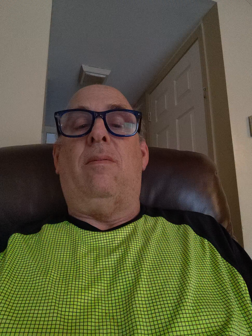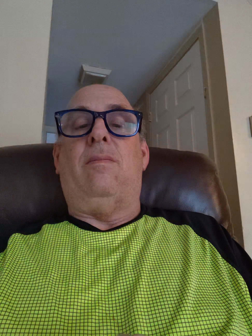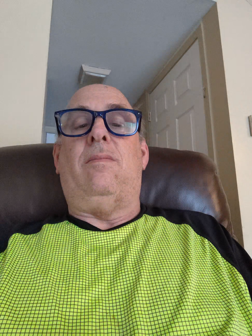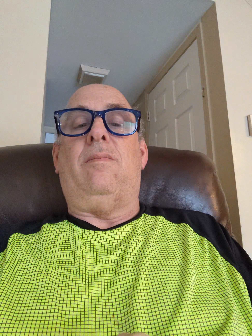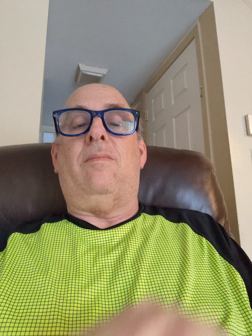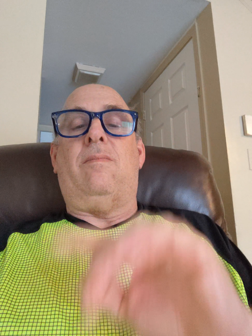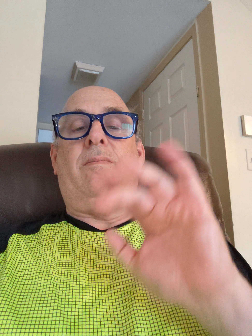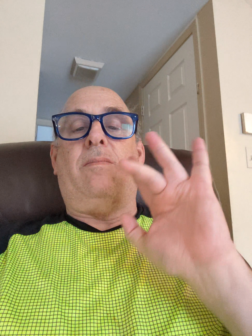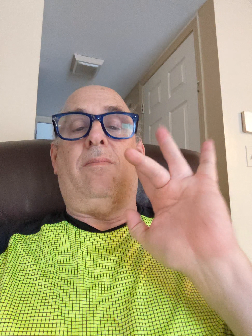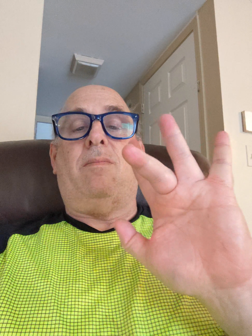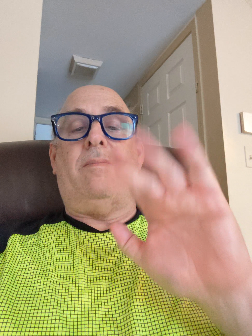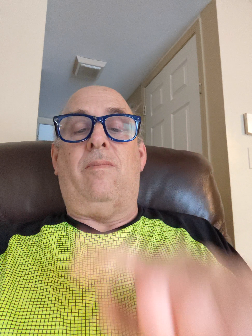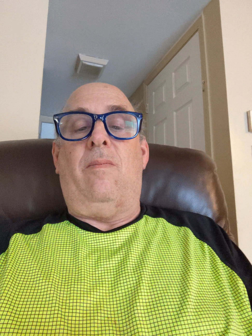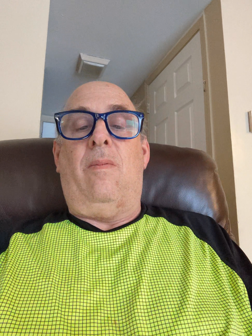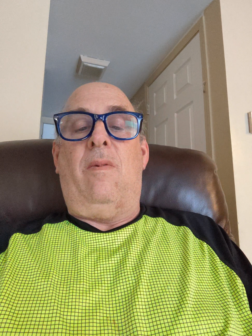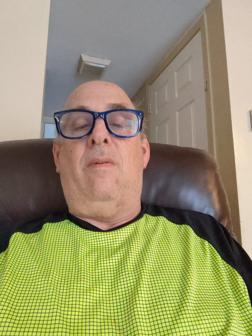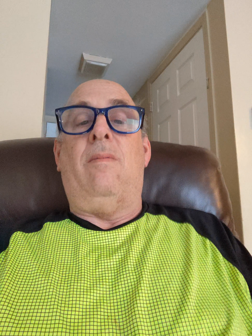touch